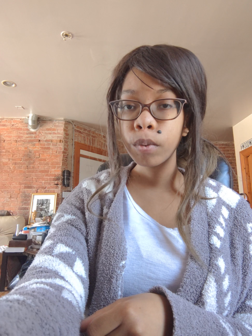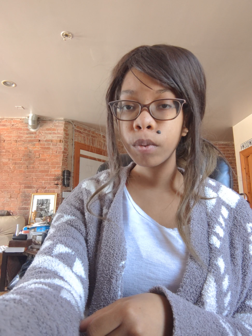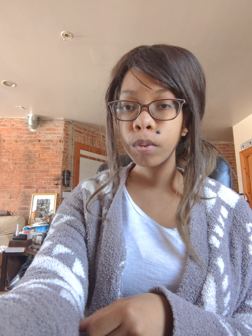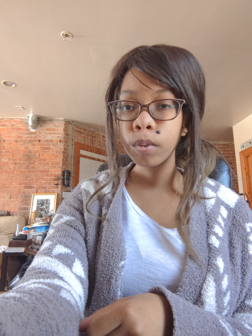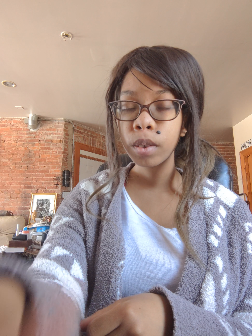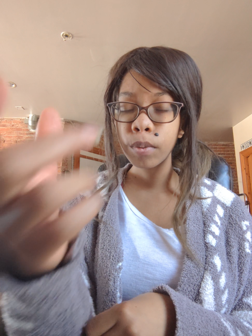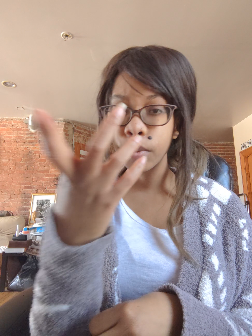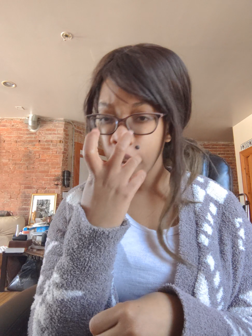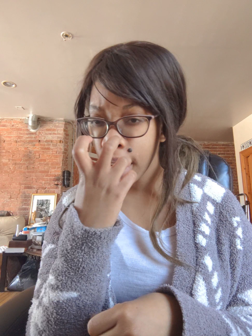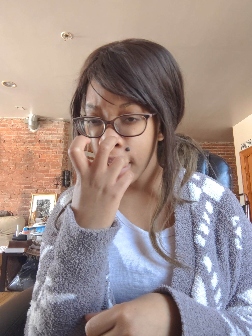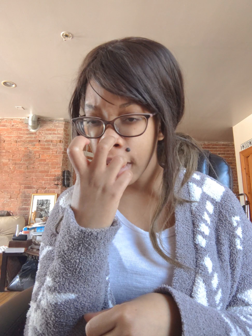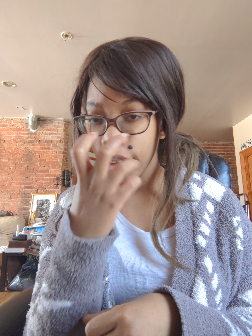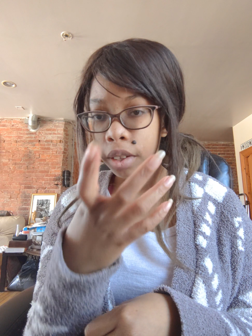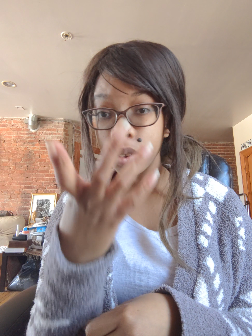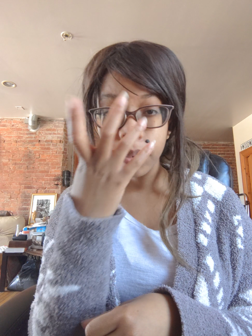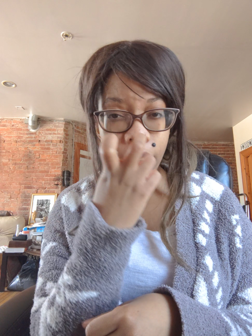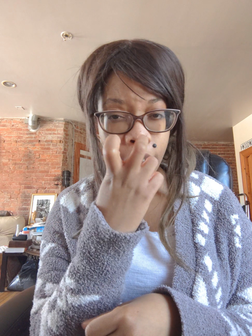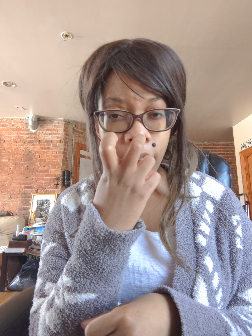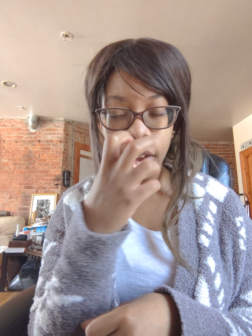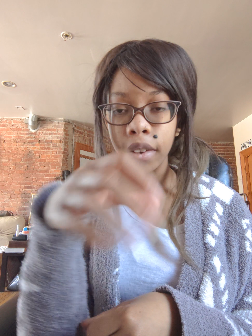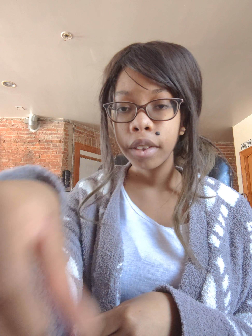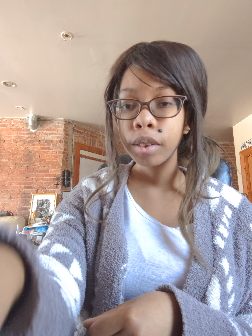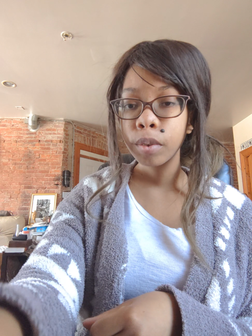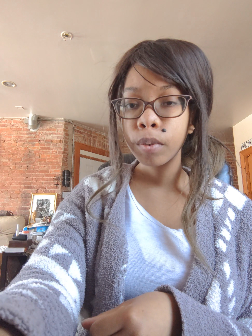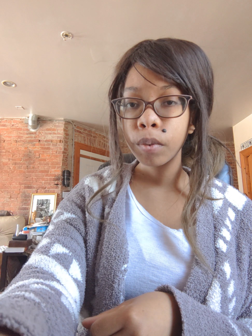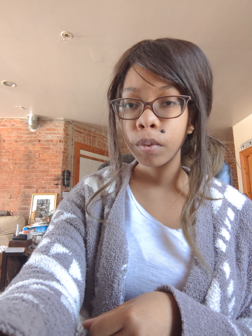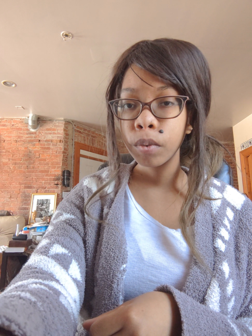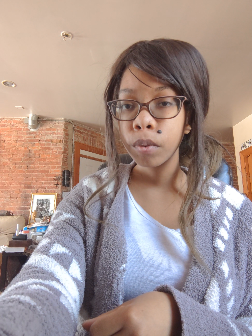mad